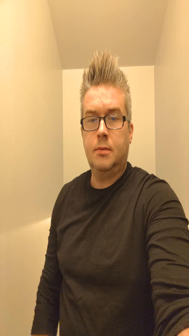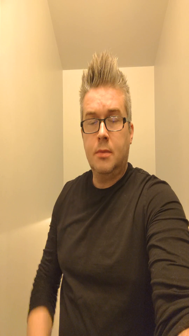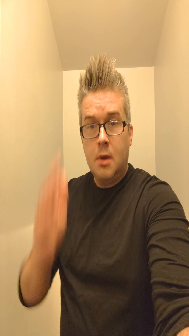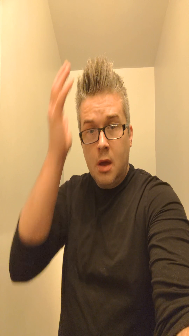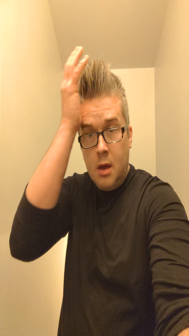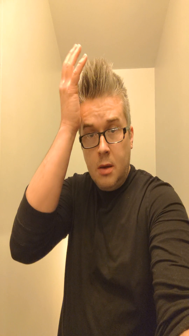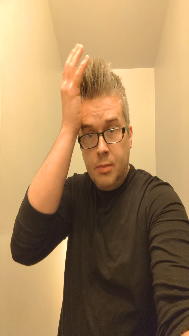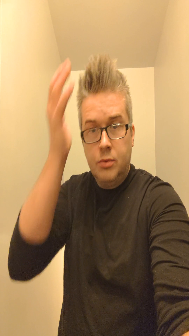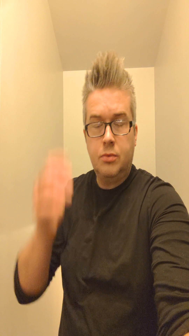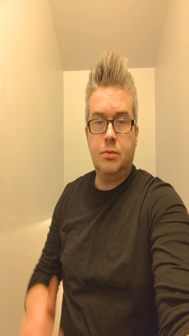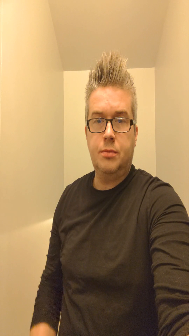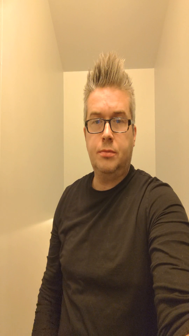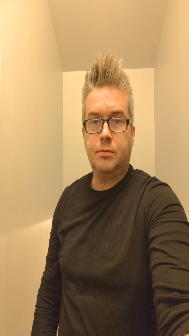garbage